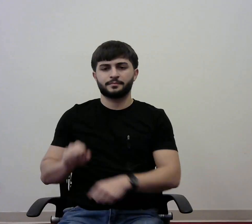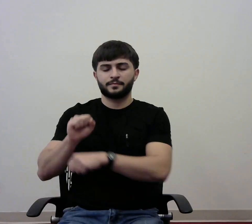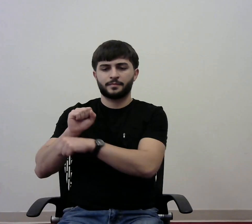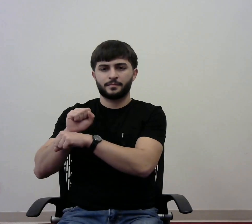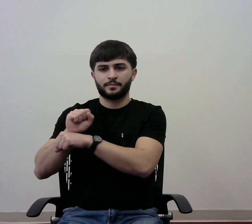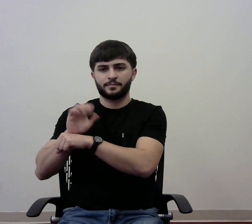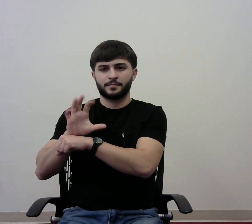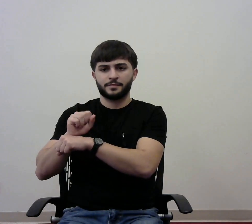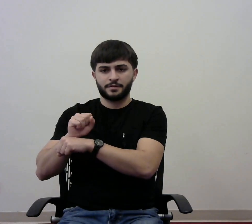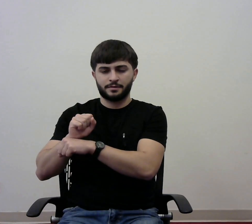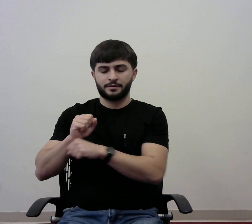çəkmək